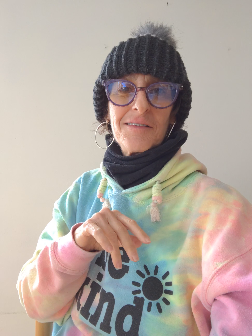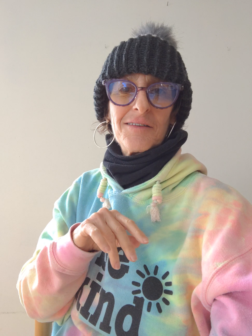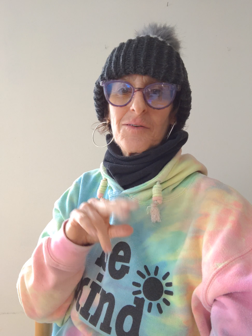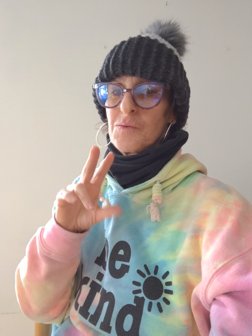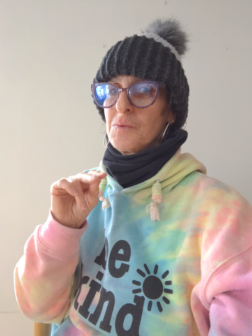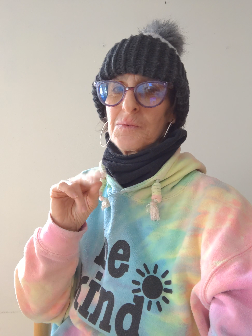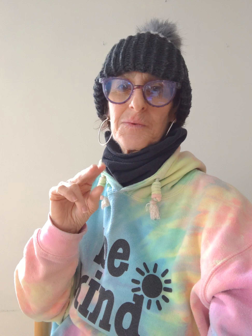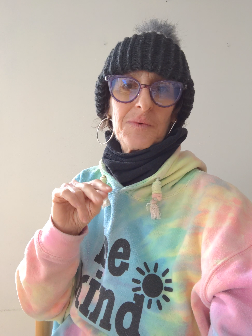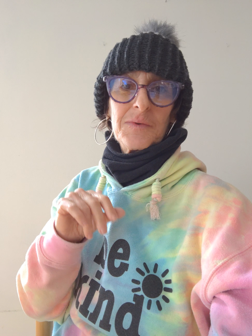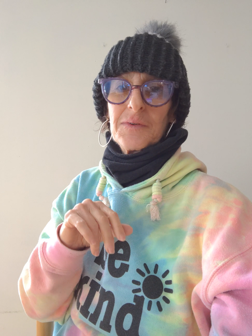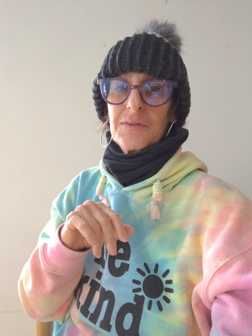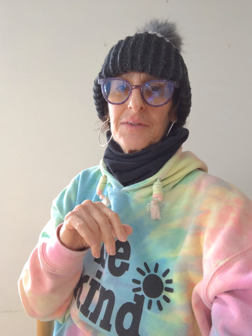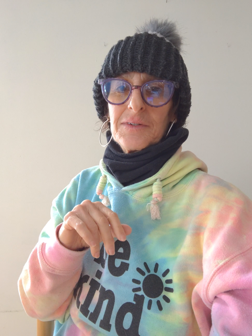no